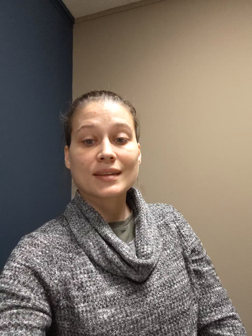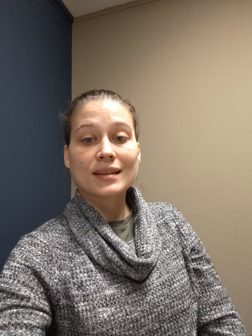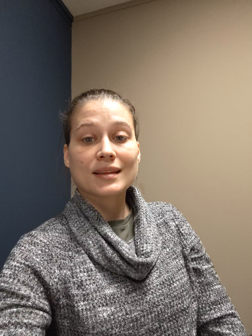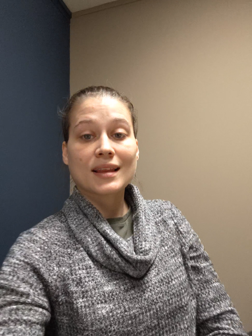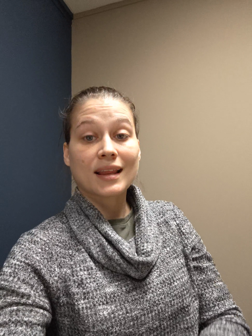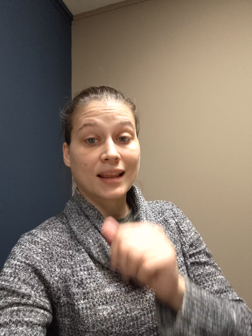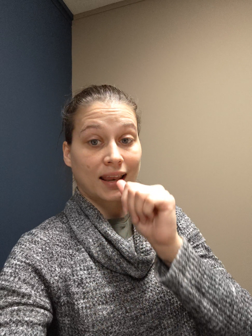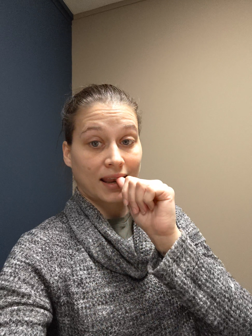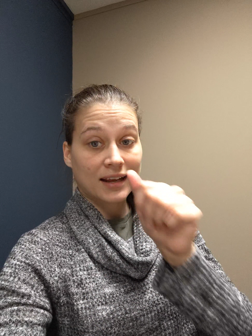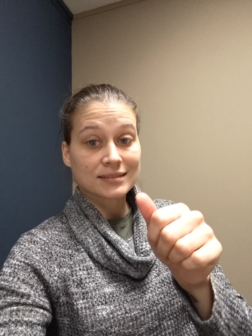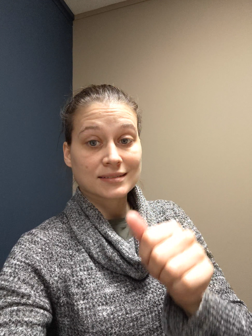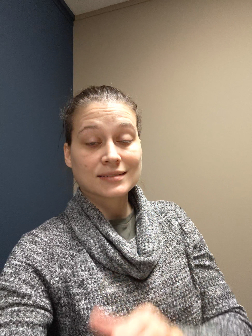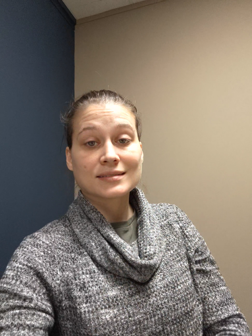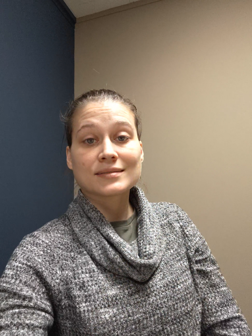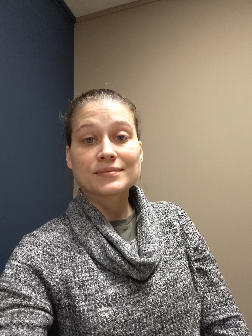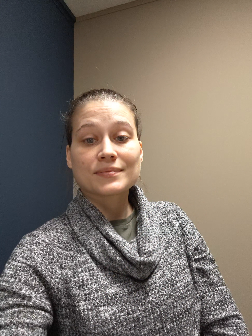nuts